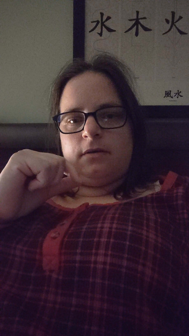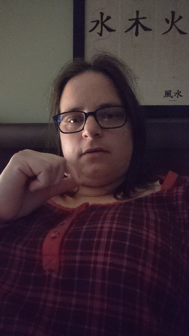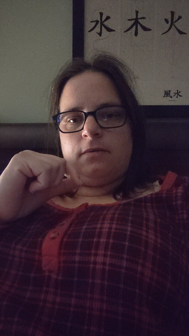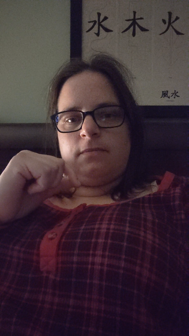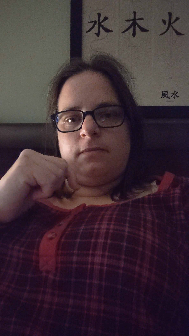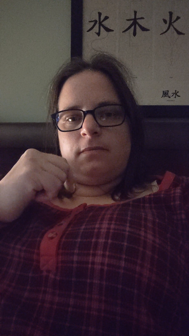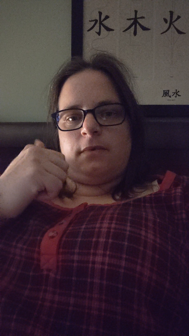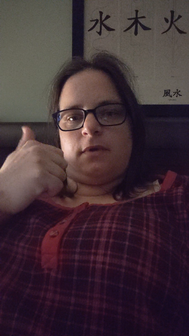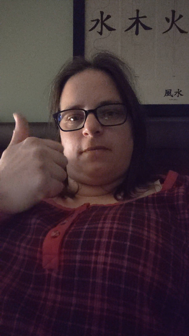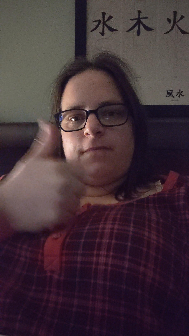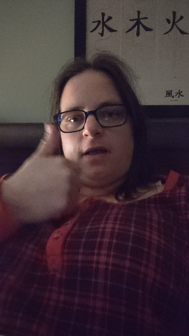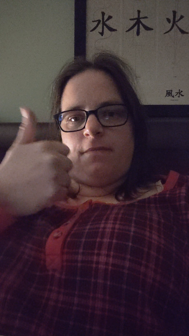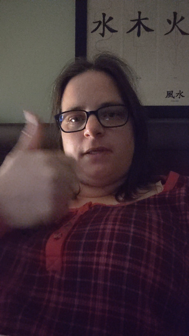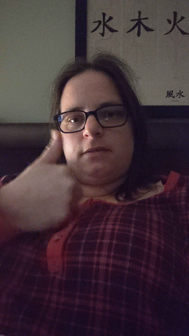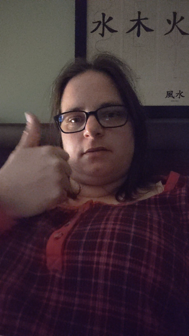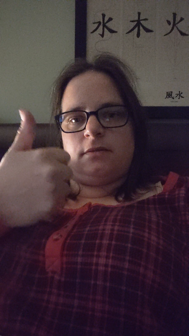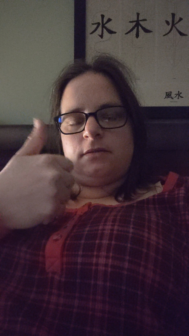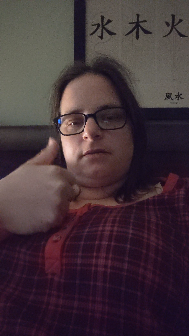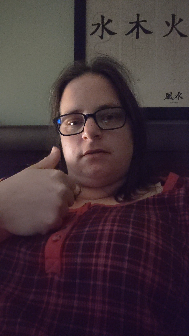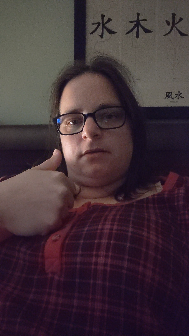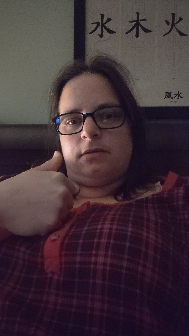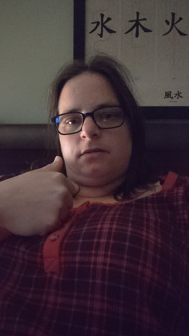basement